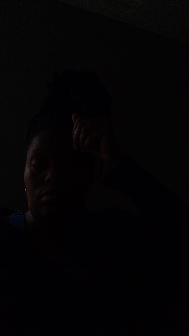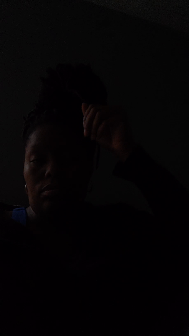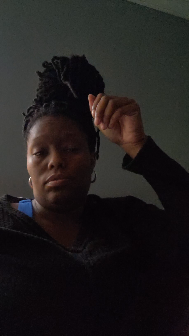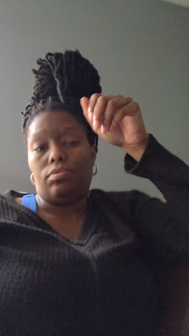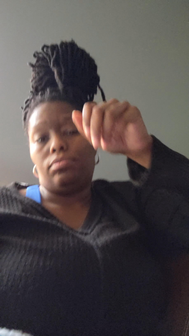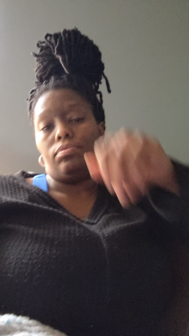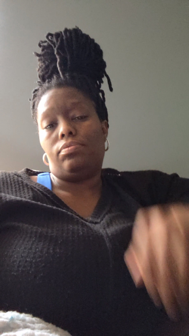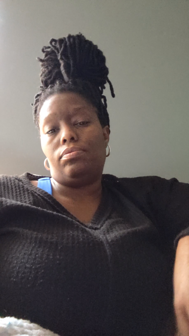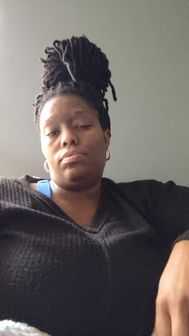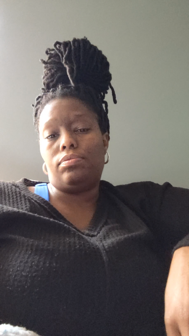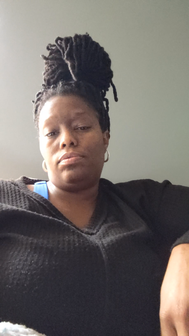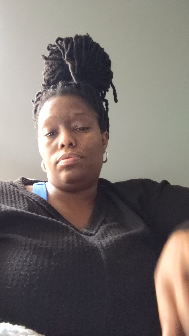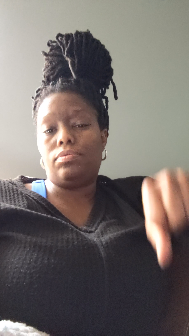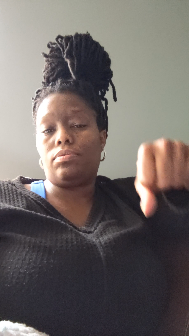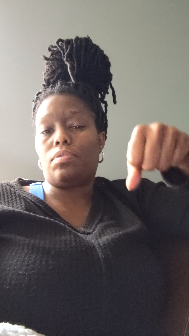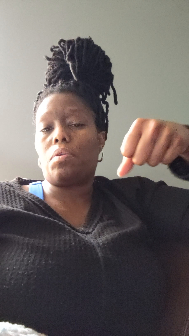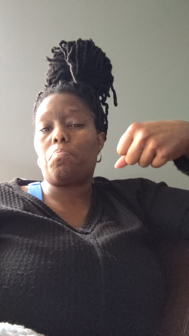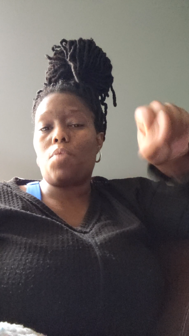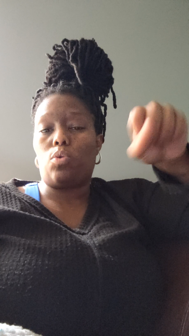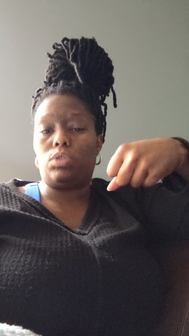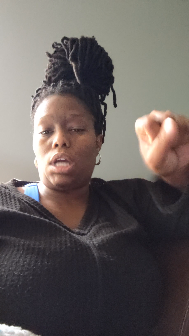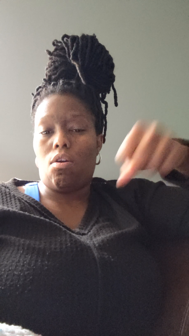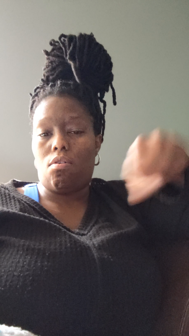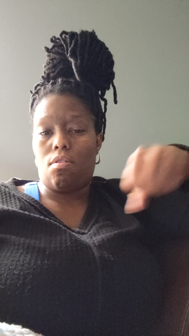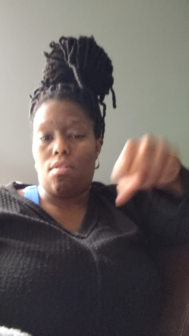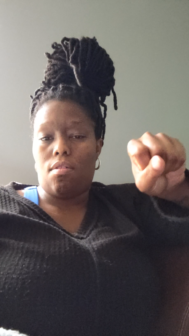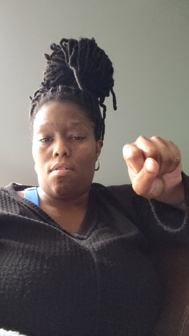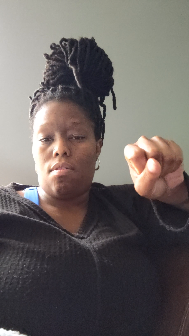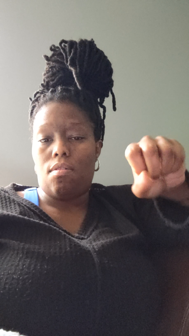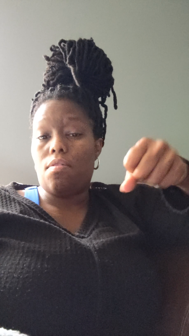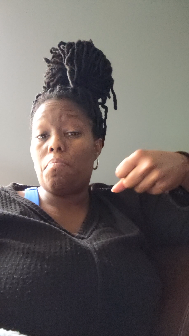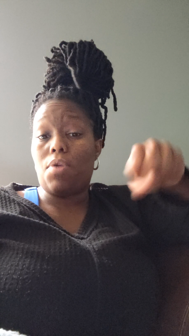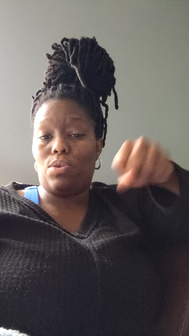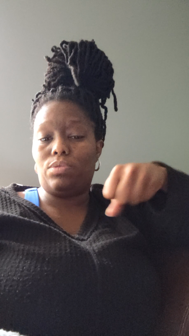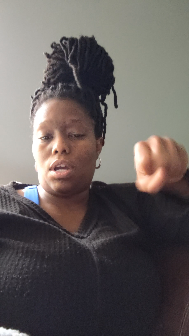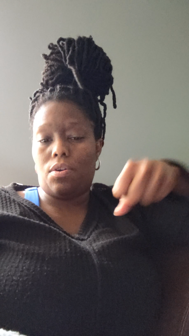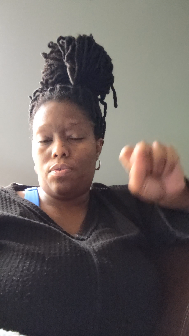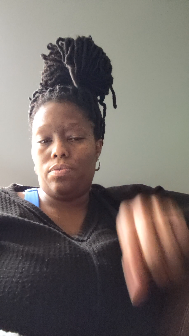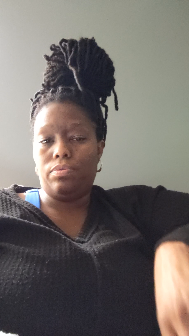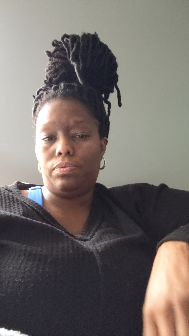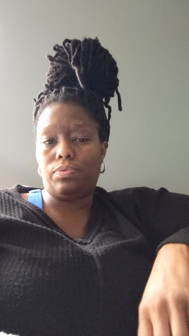motorcycle